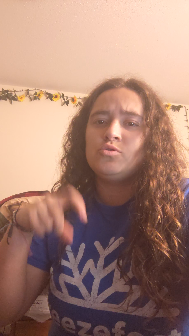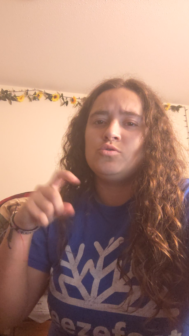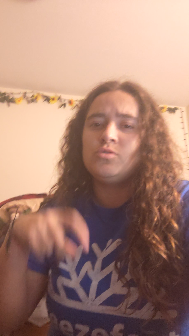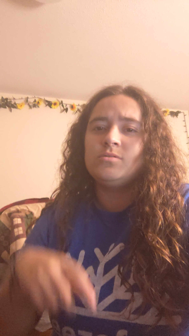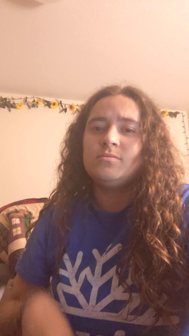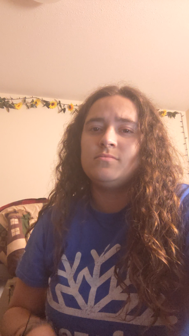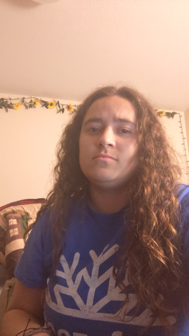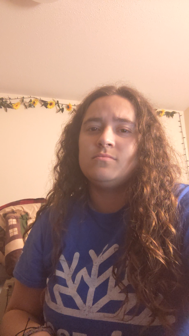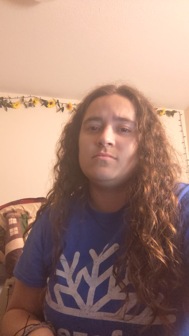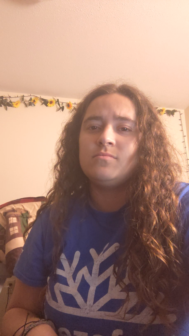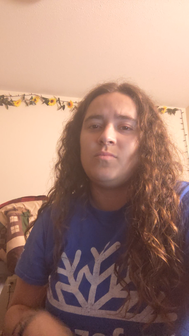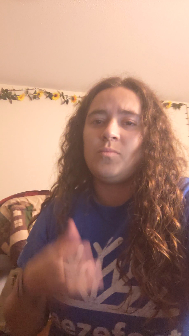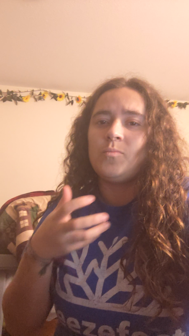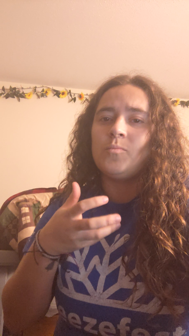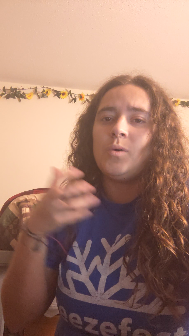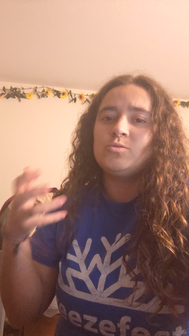much